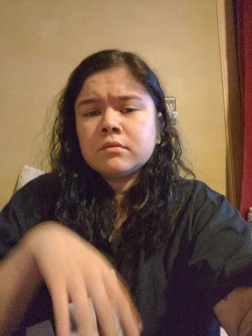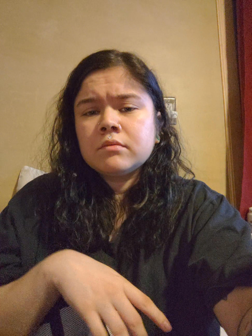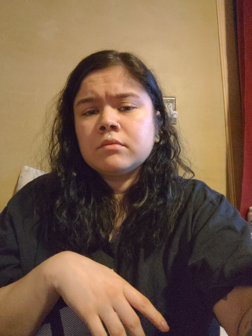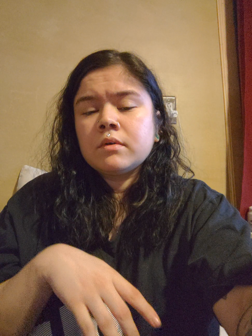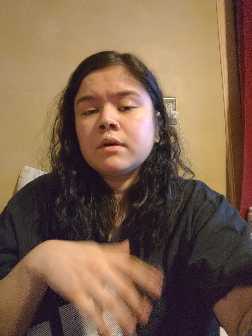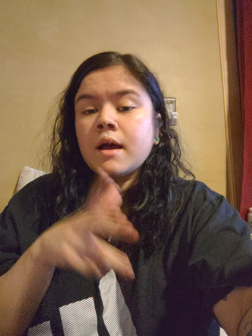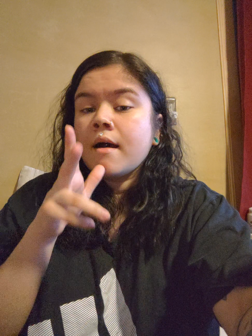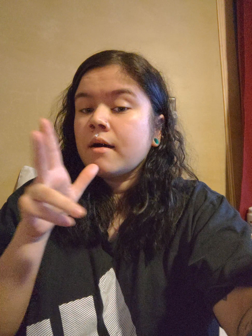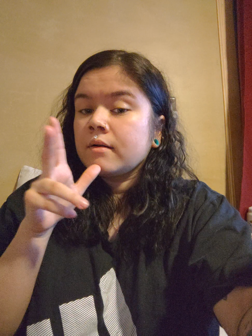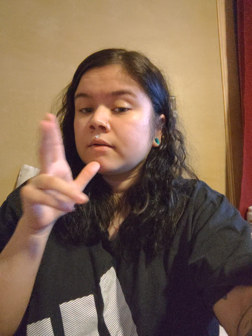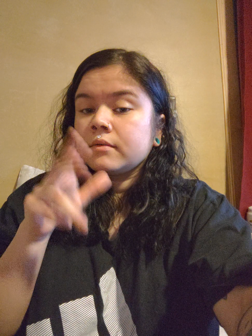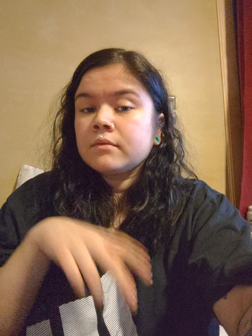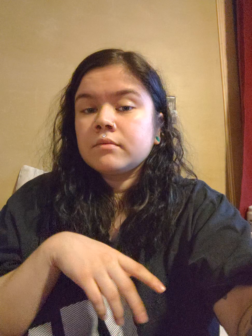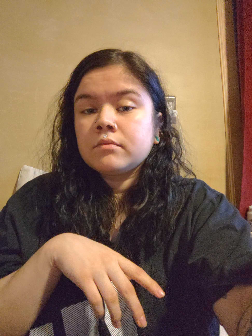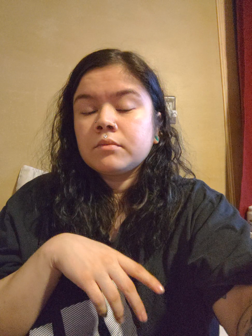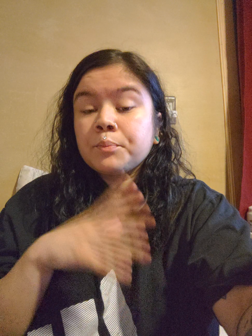hen